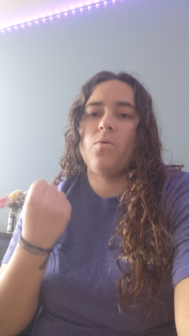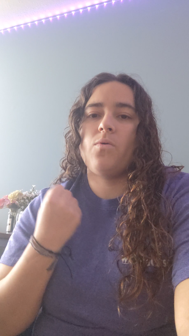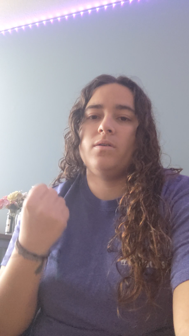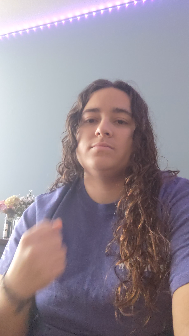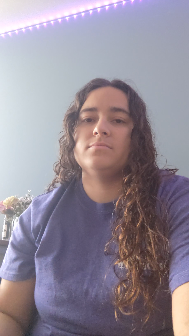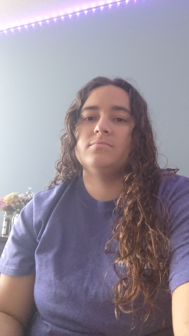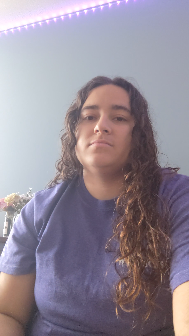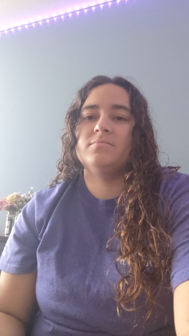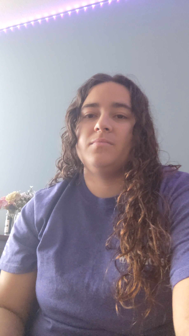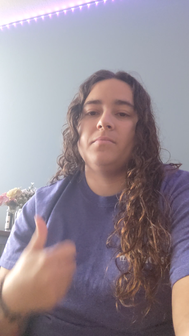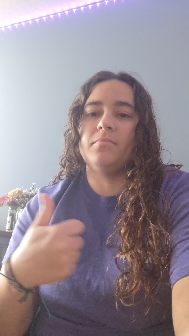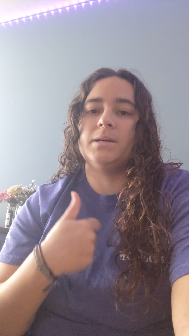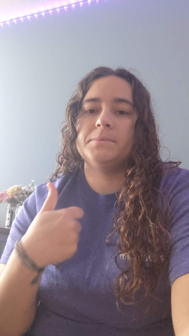basement